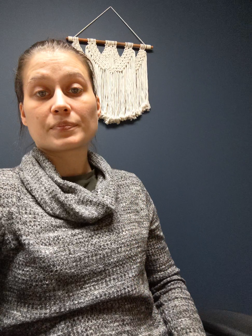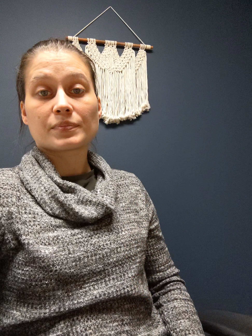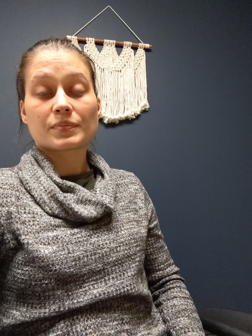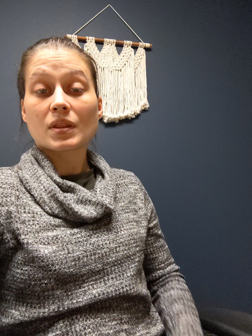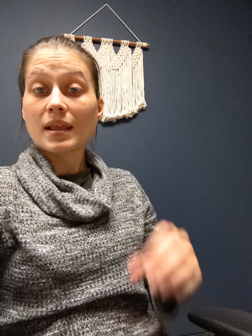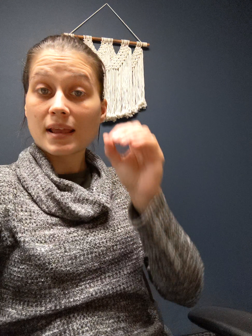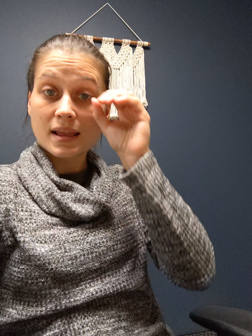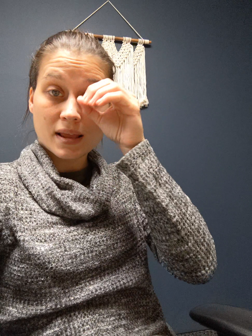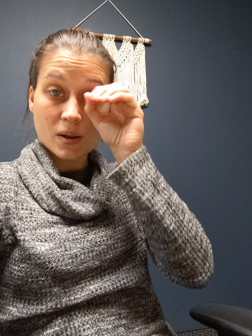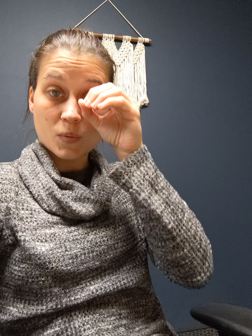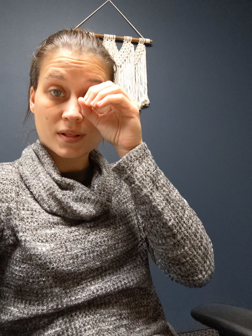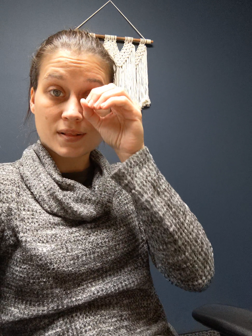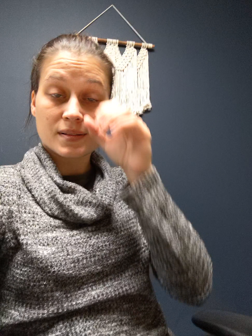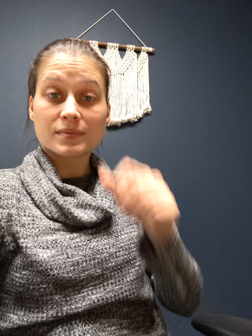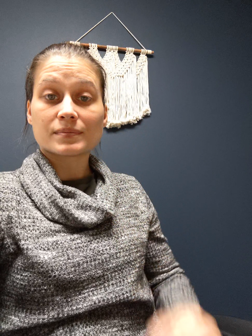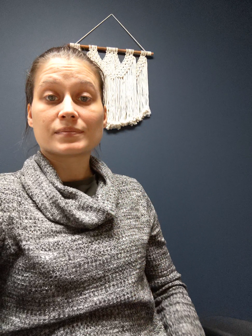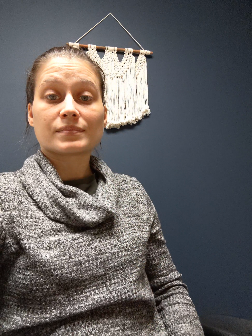owl